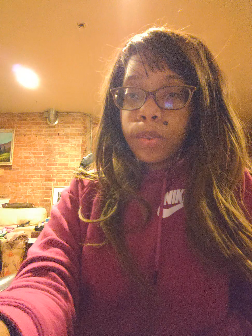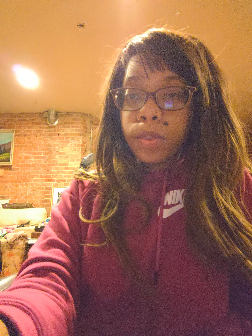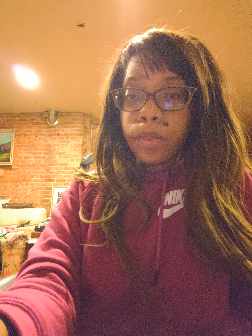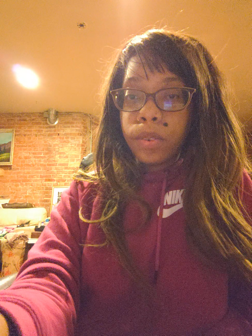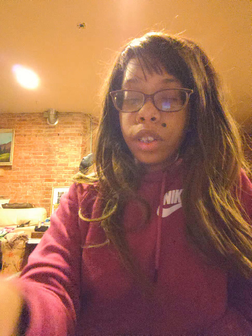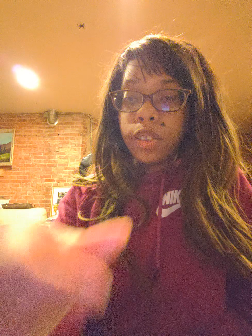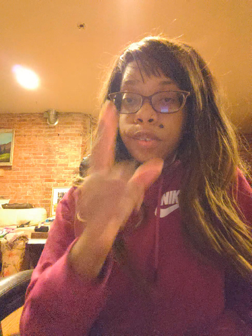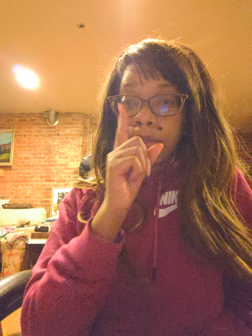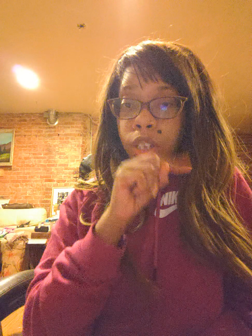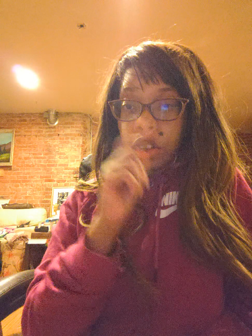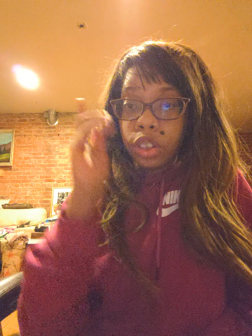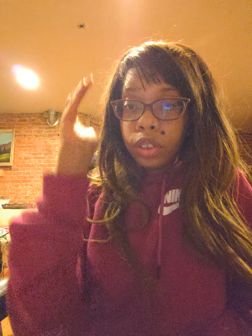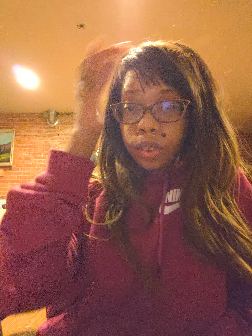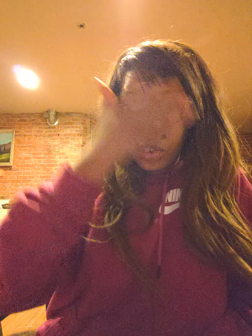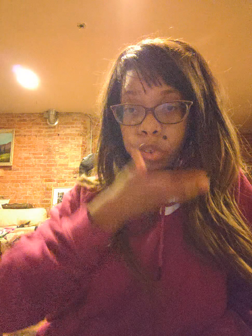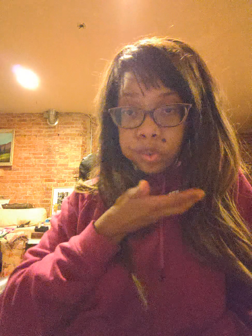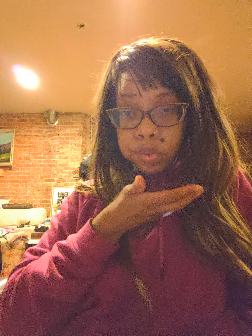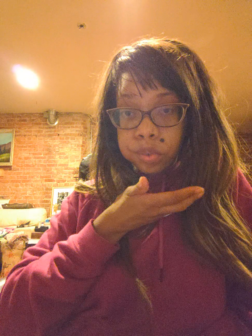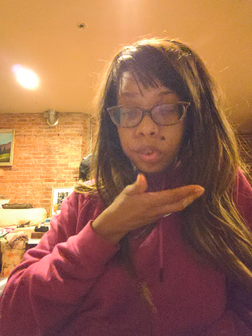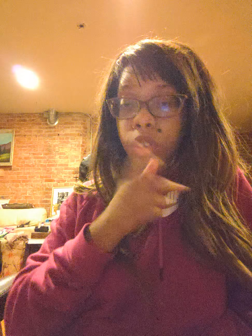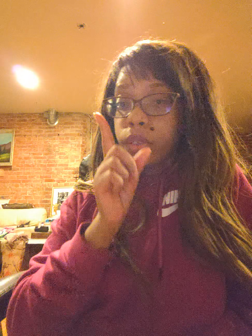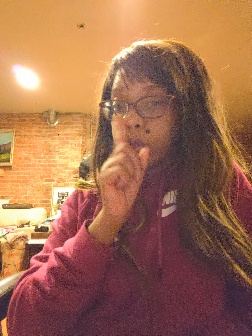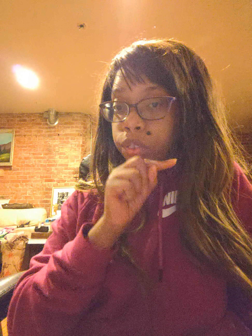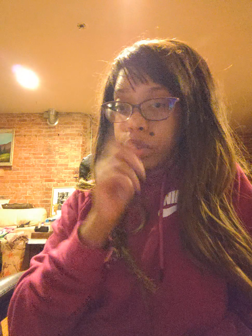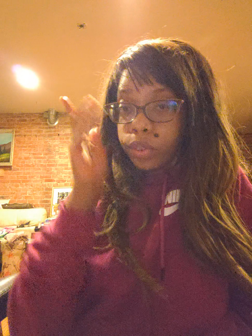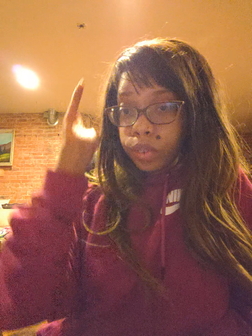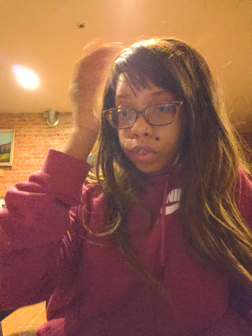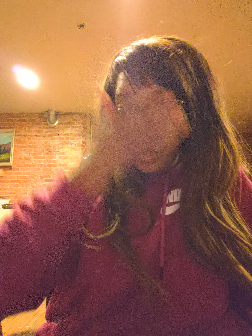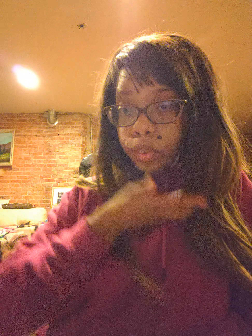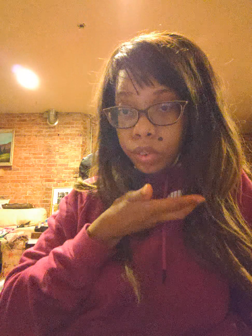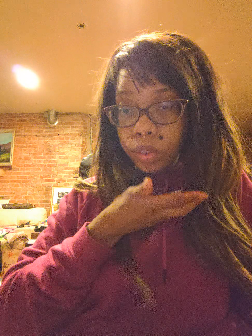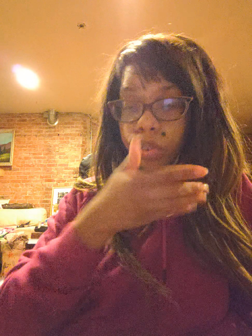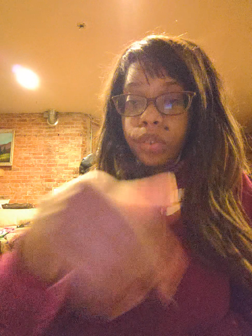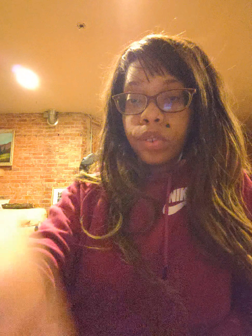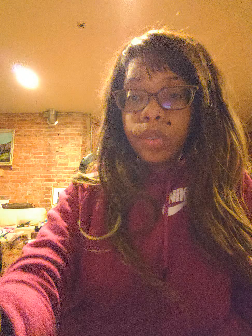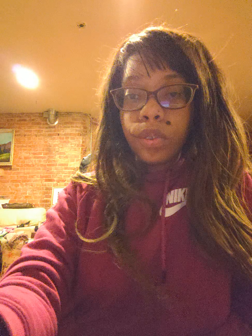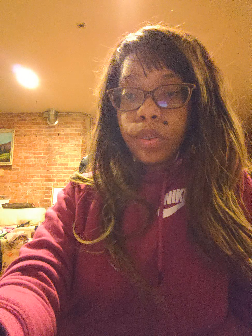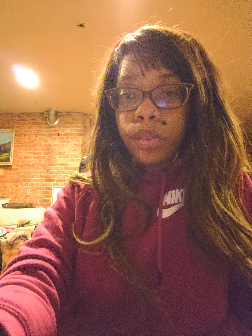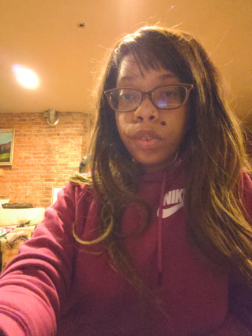pretend